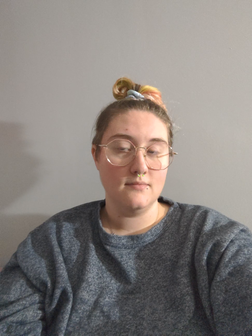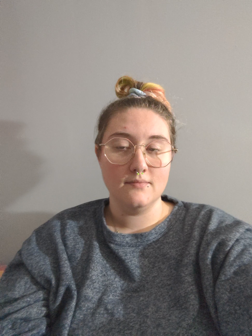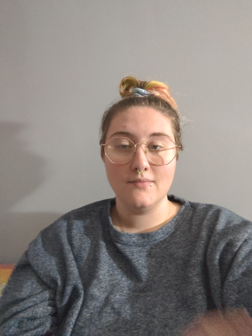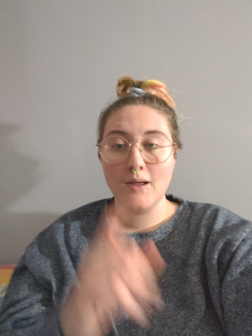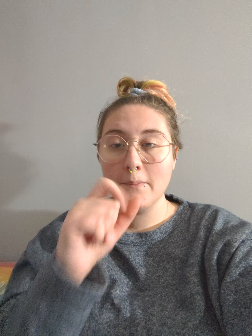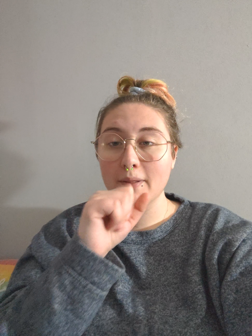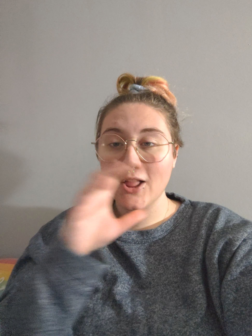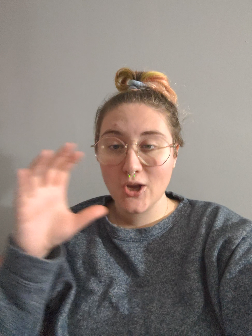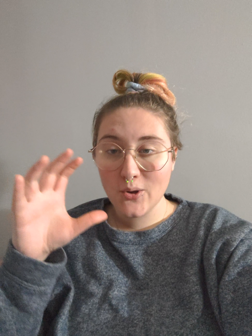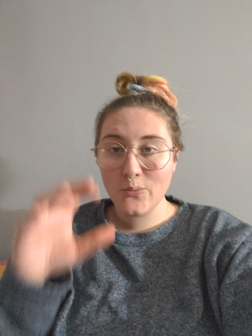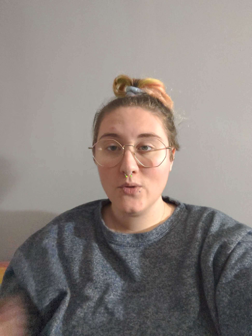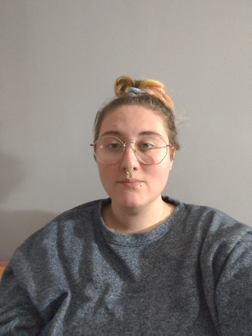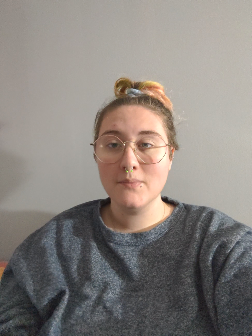balloon